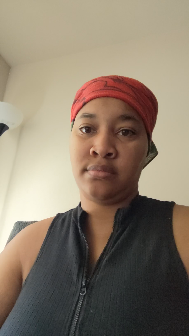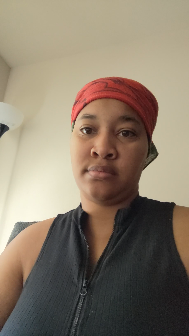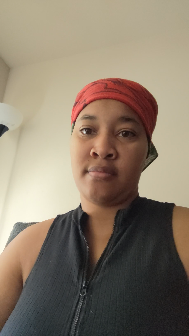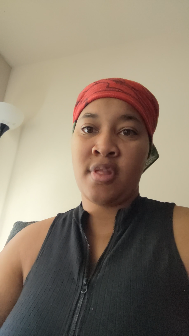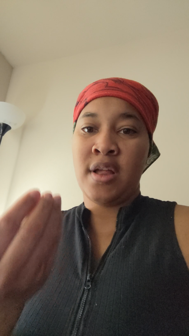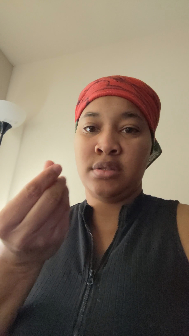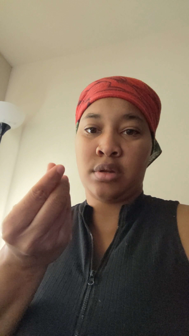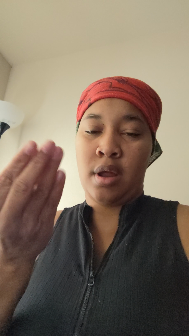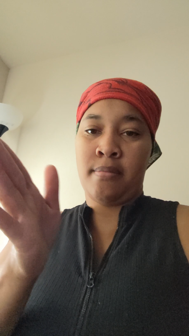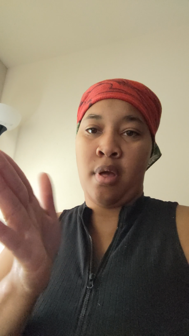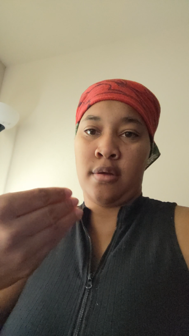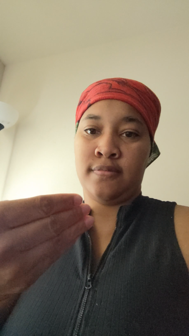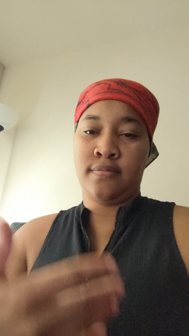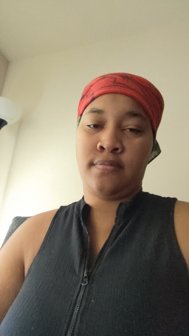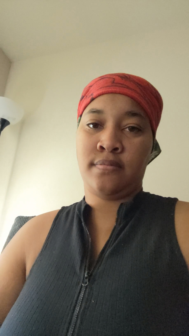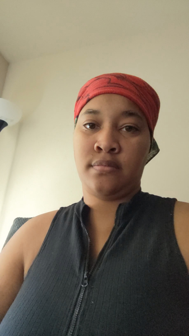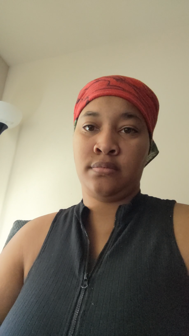sandbox